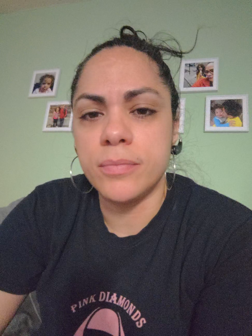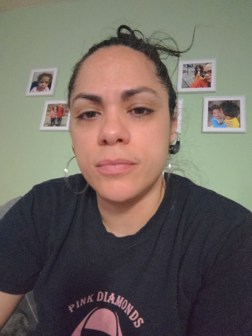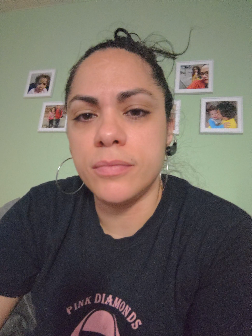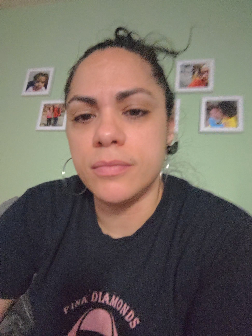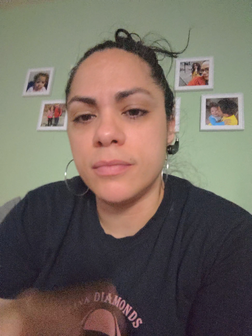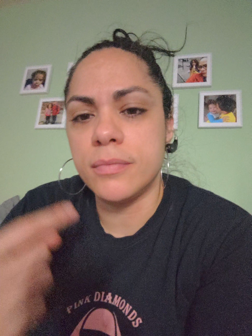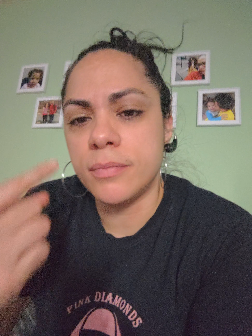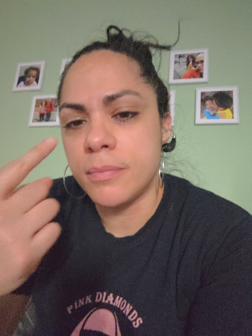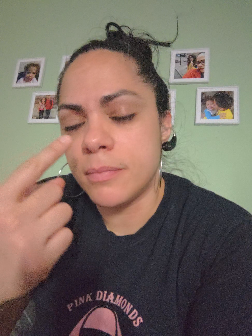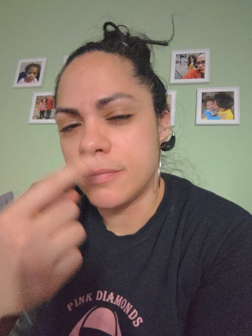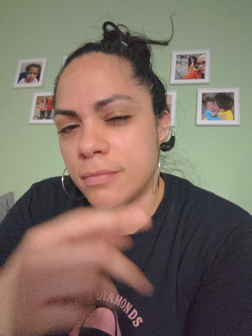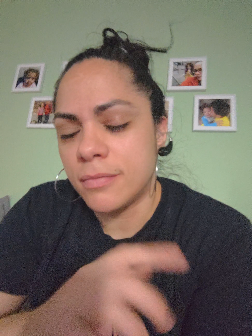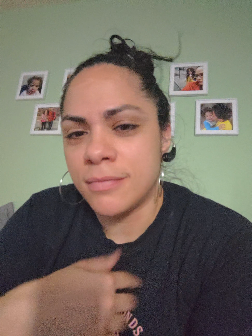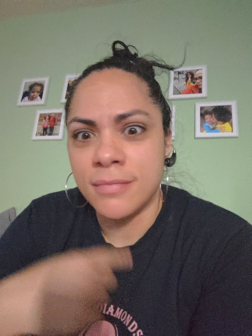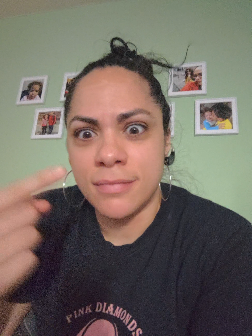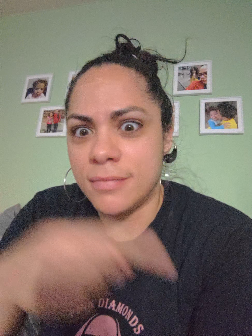mouse